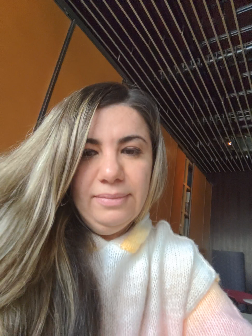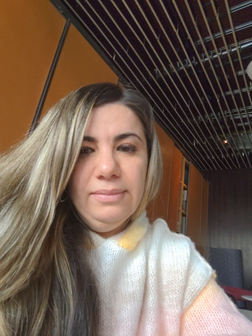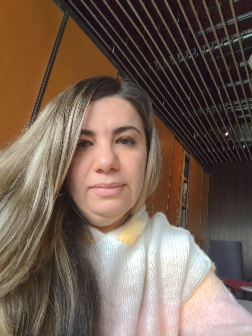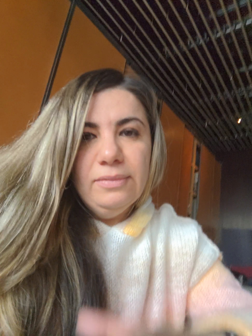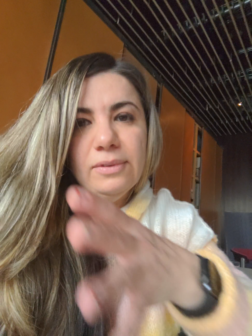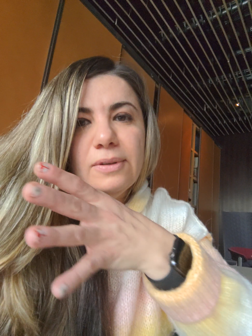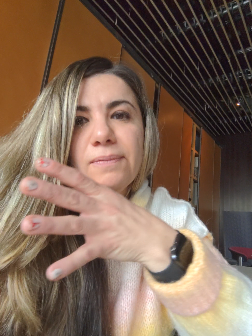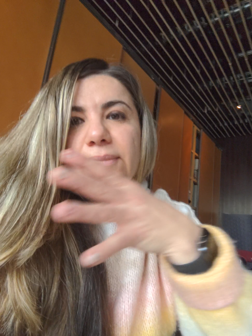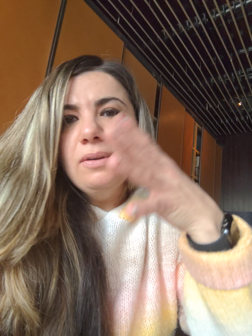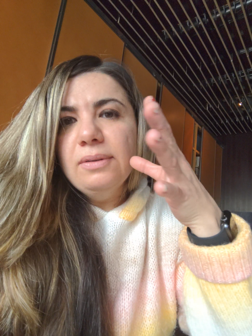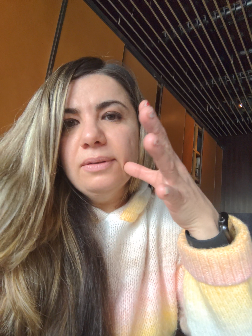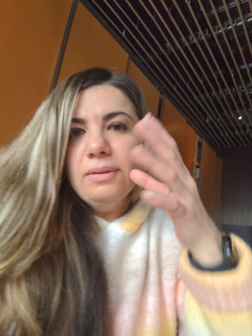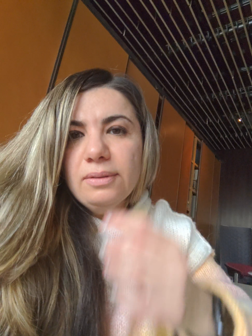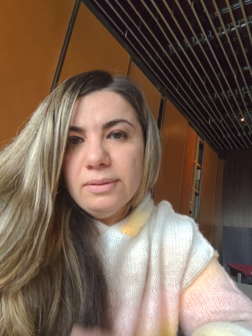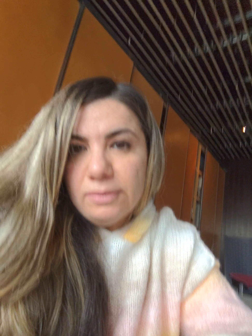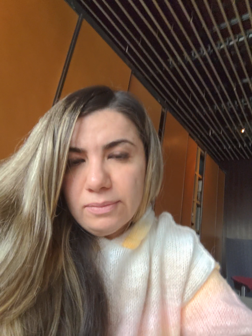farm